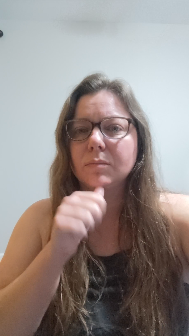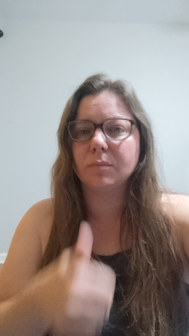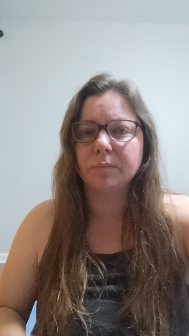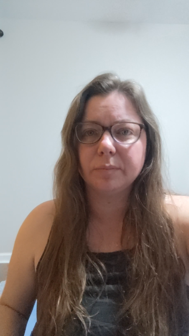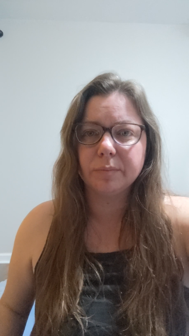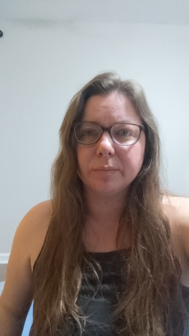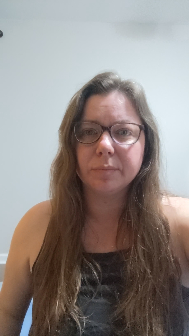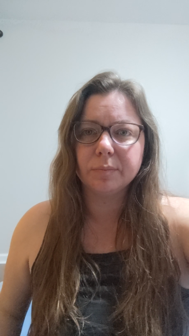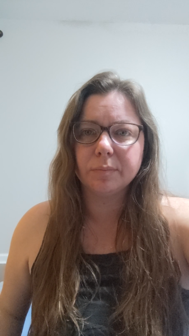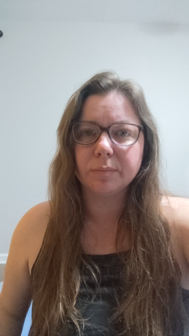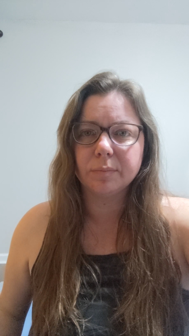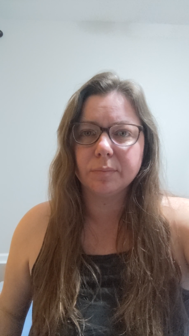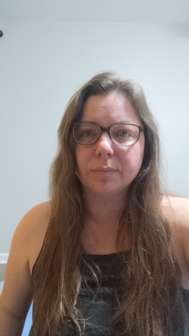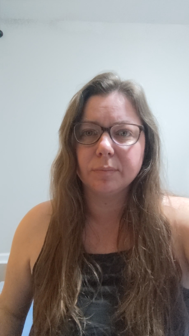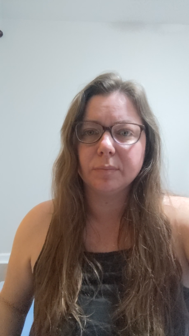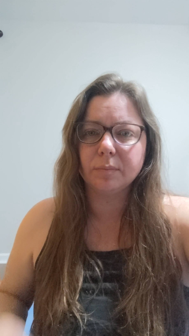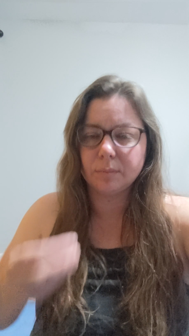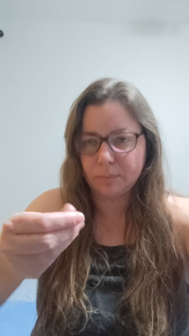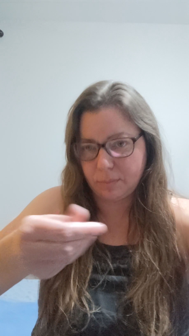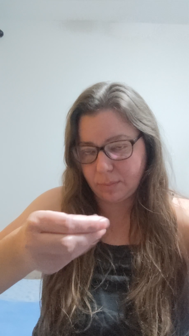feed